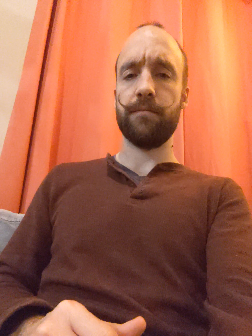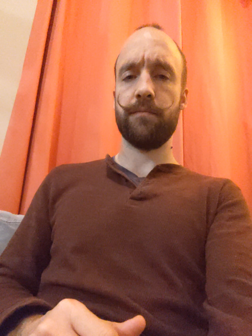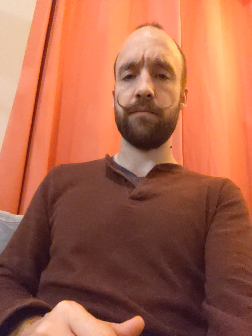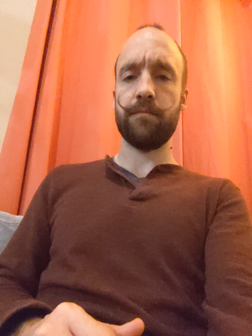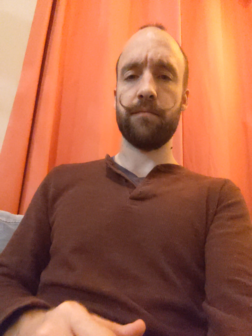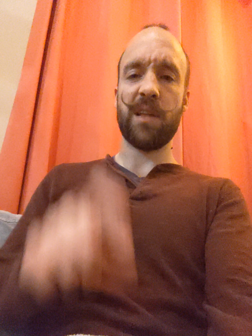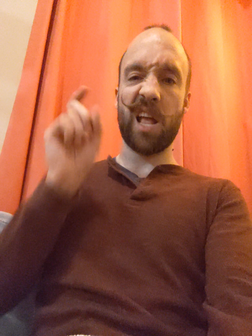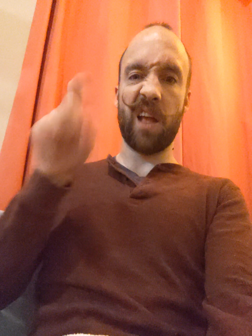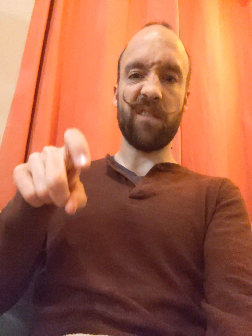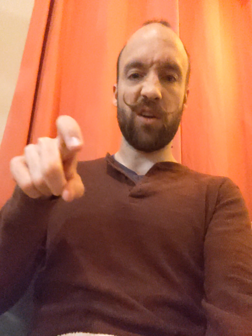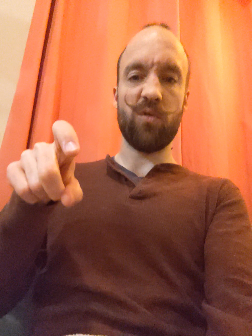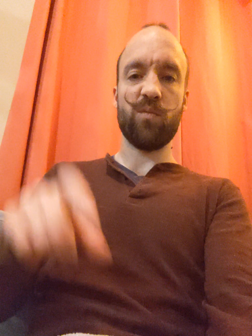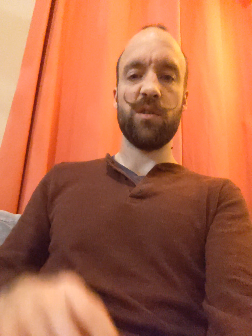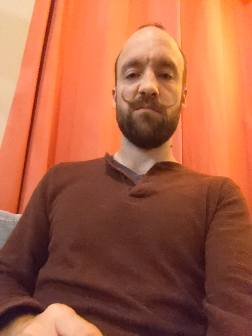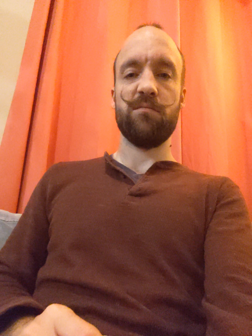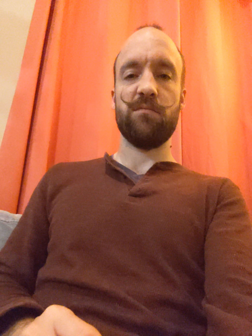have to